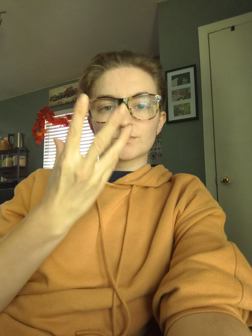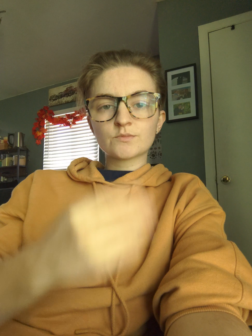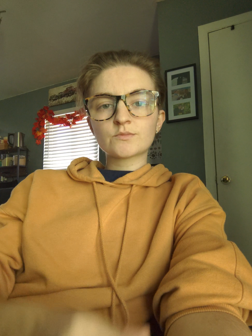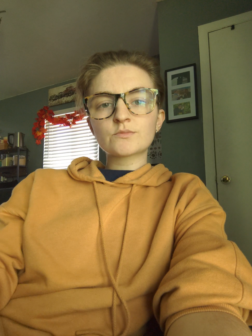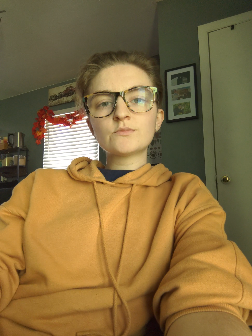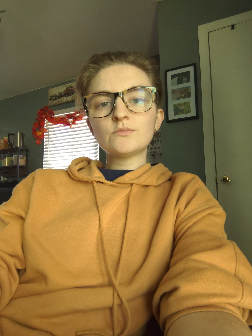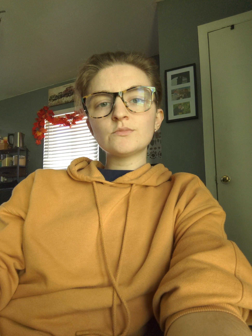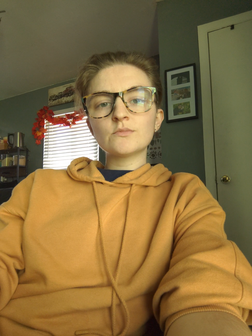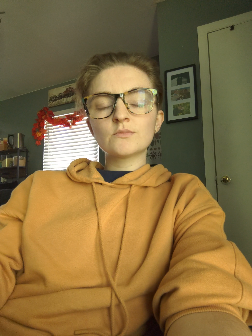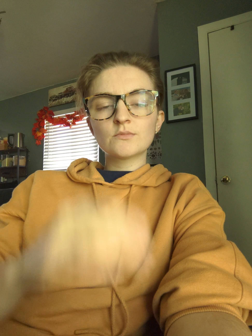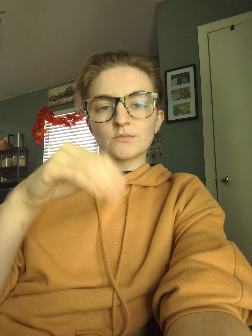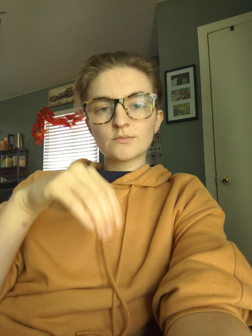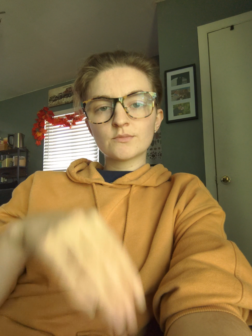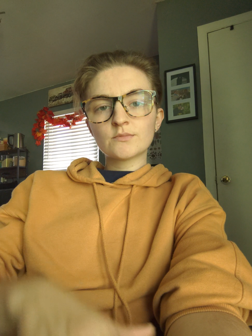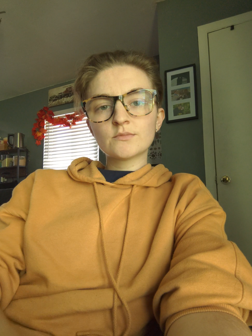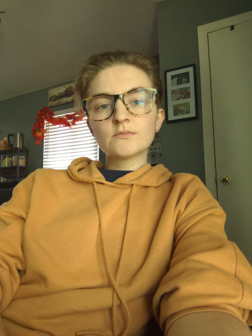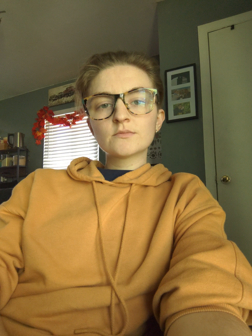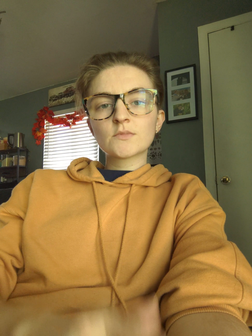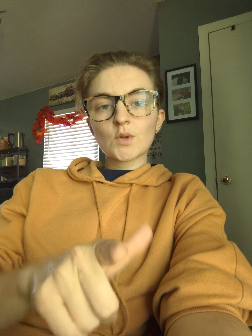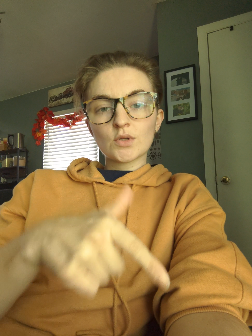inside